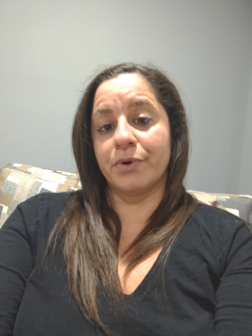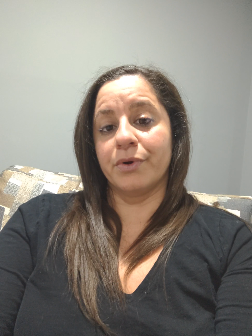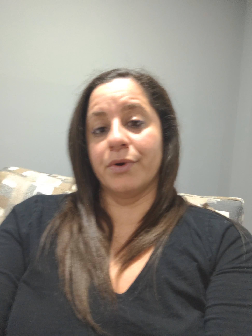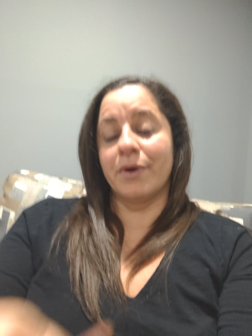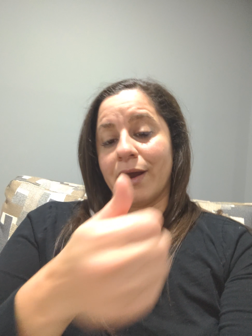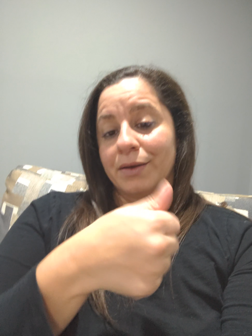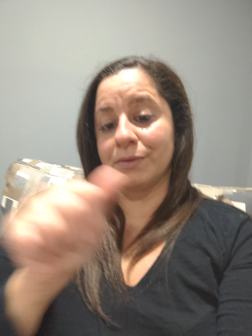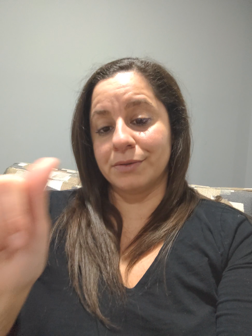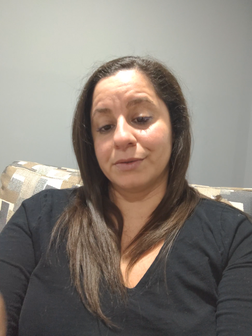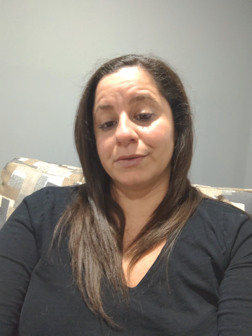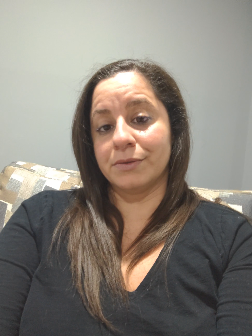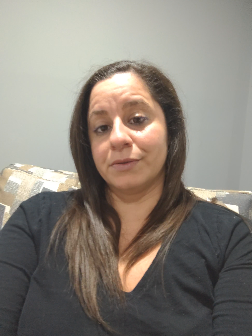any